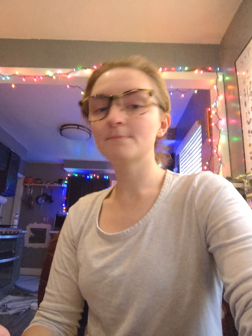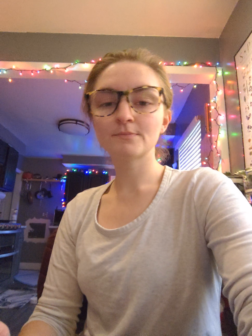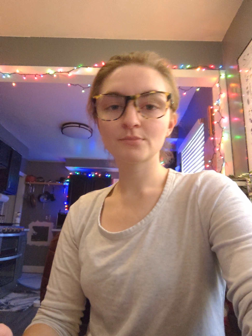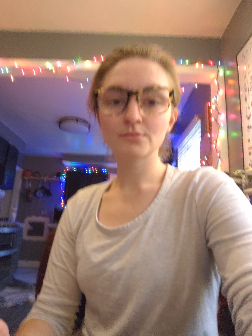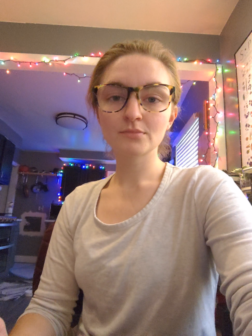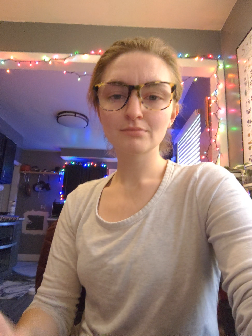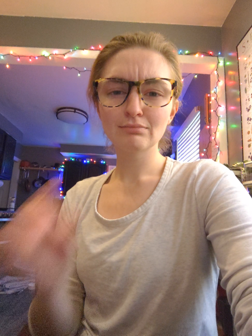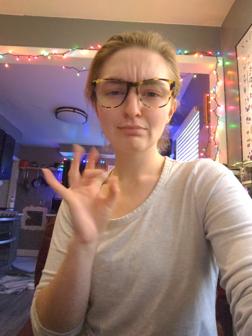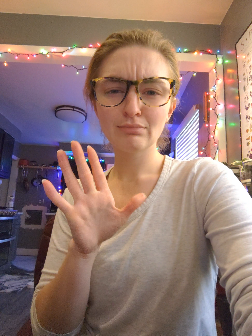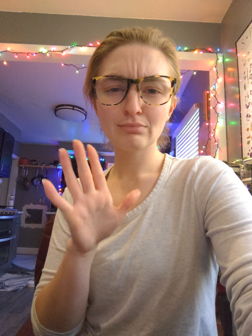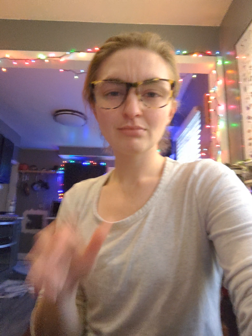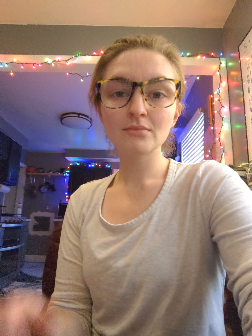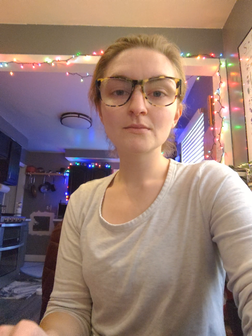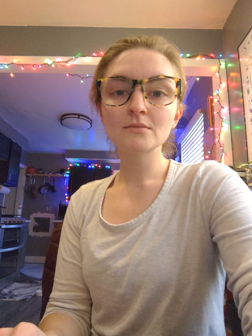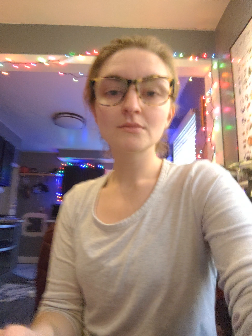yucky